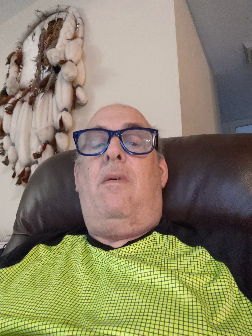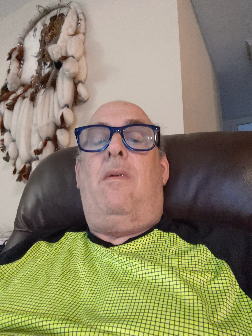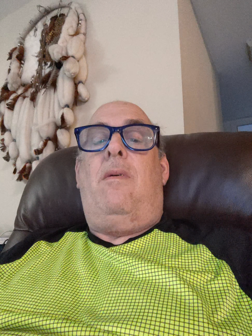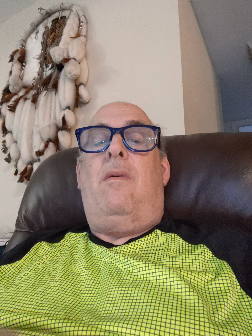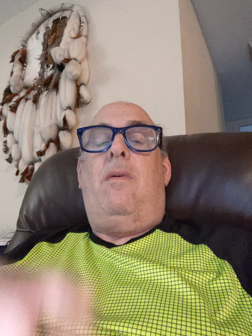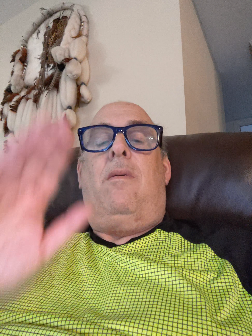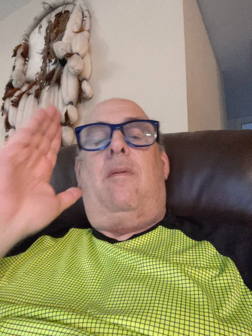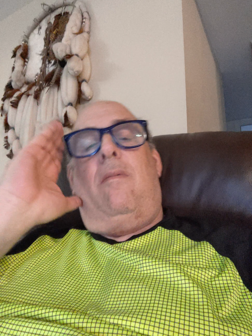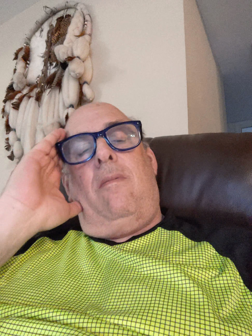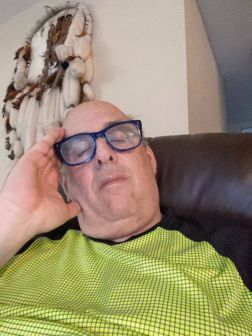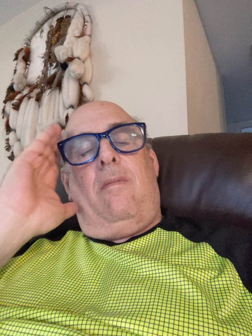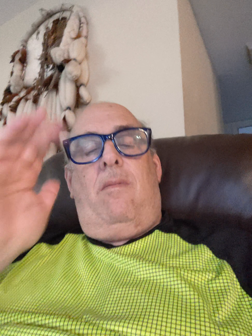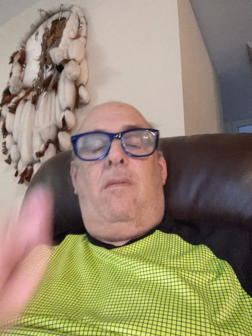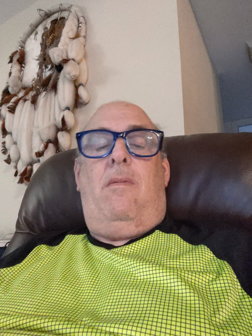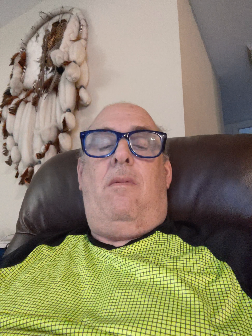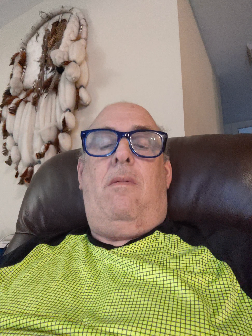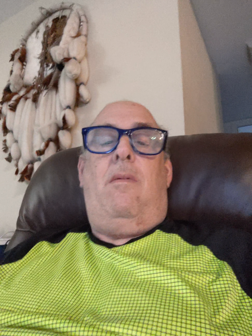nap